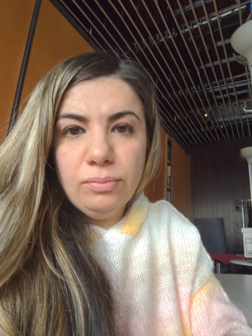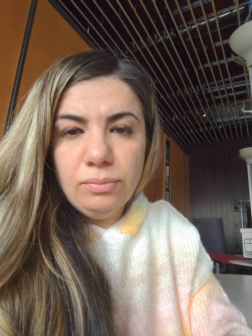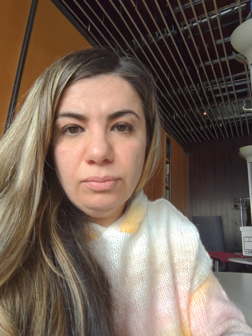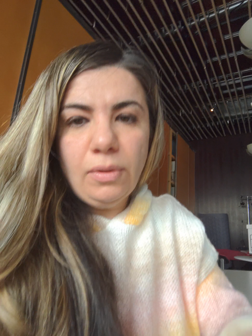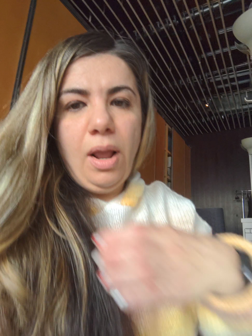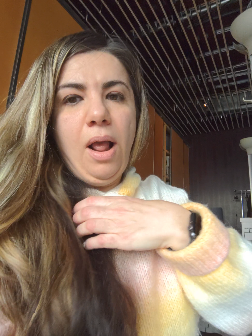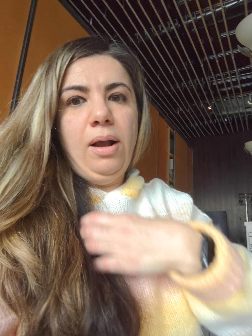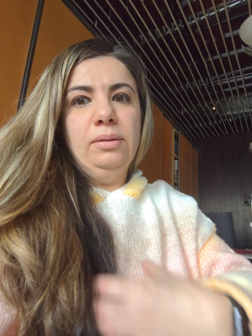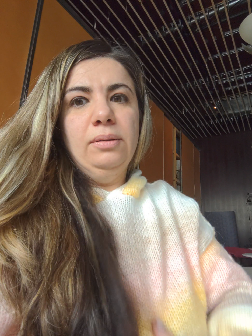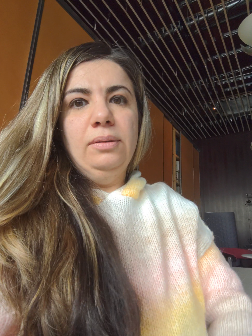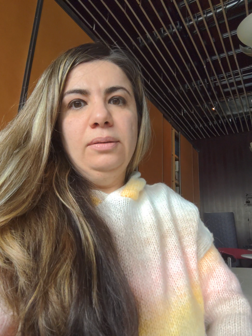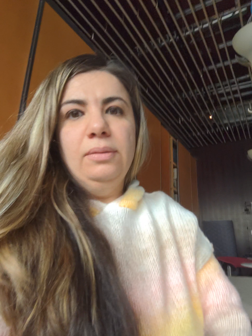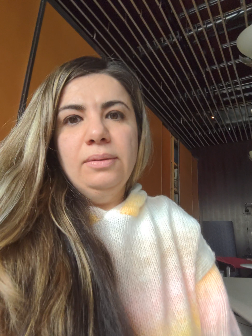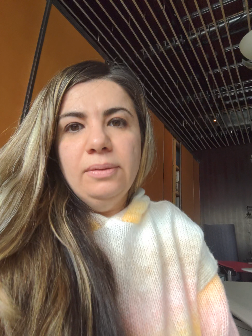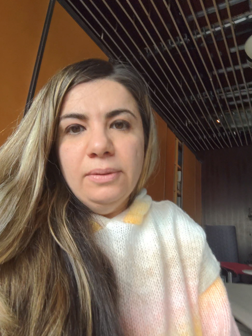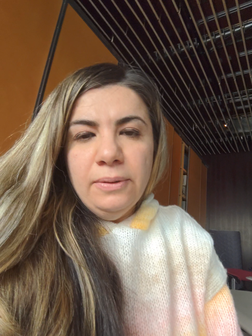hungry